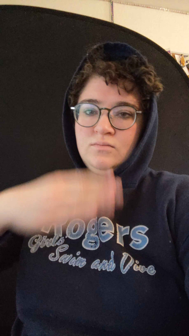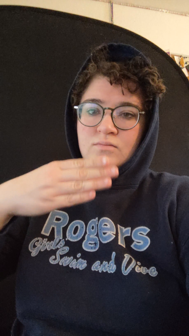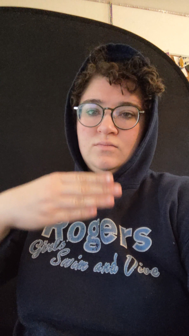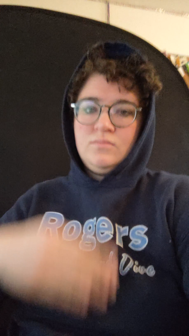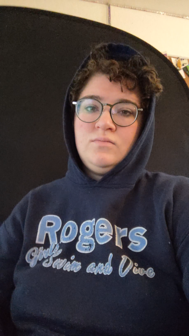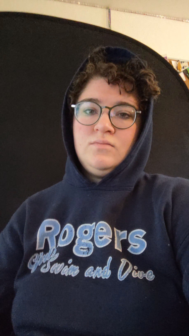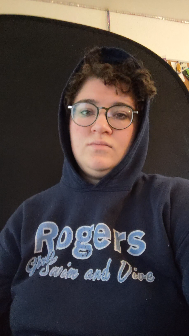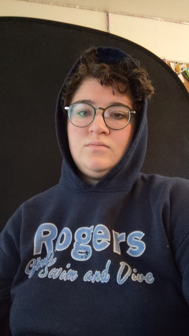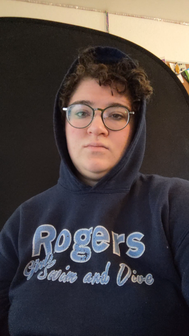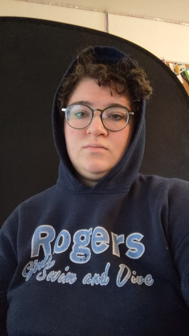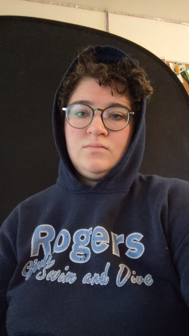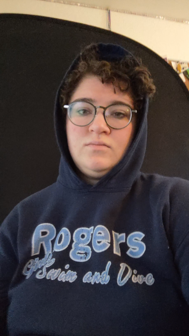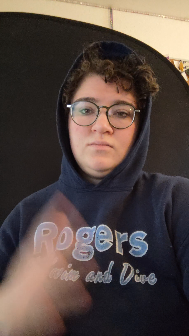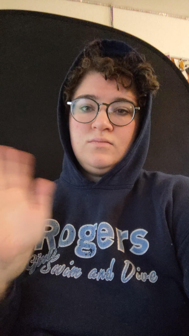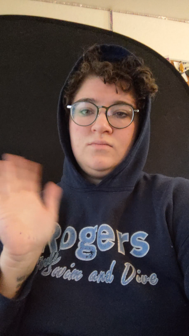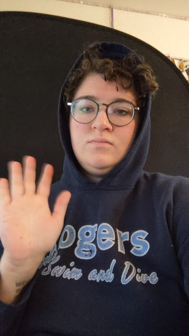hi